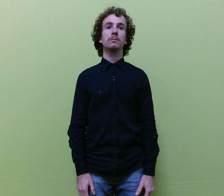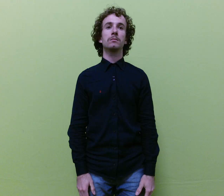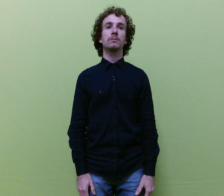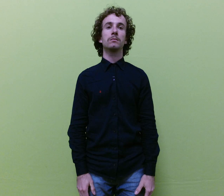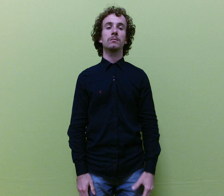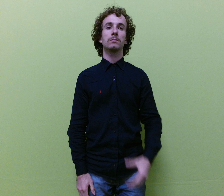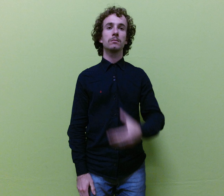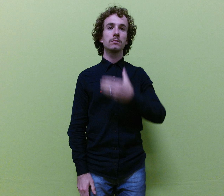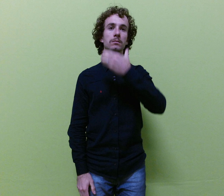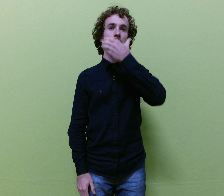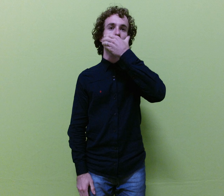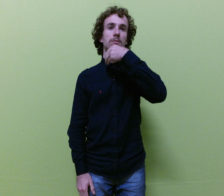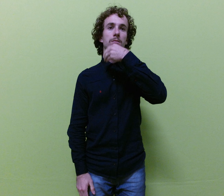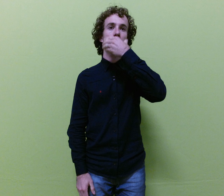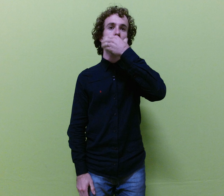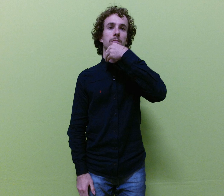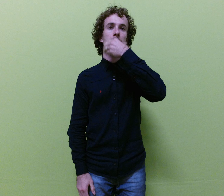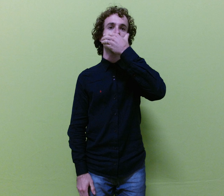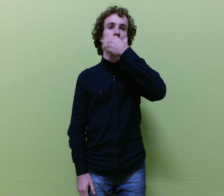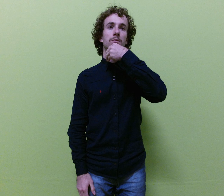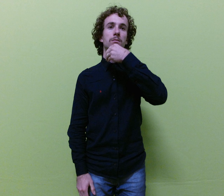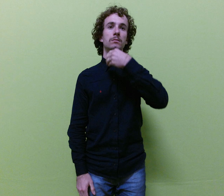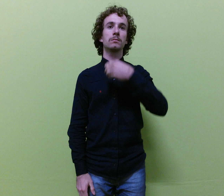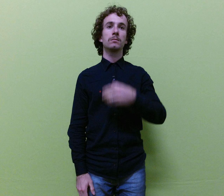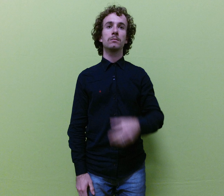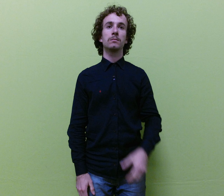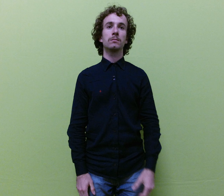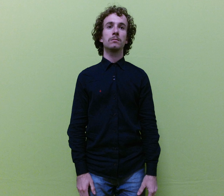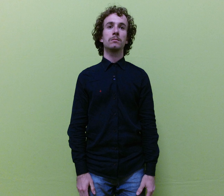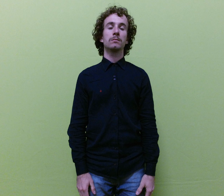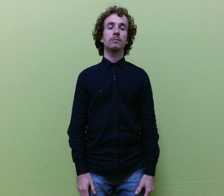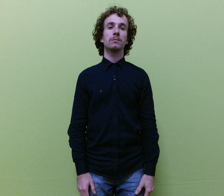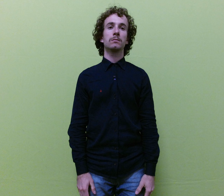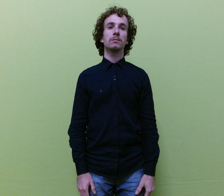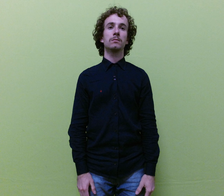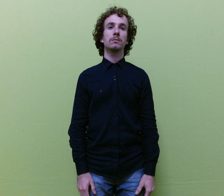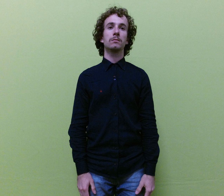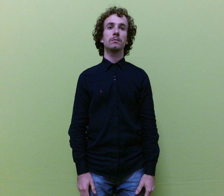maçã